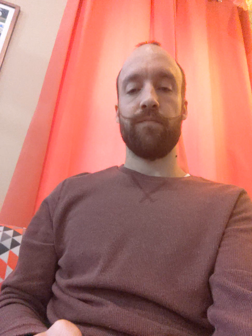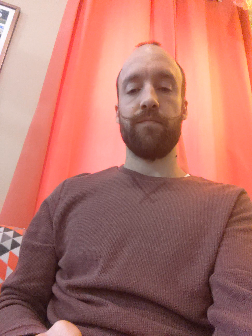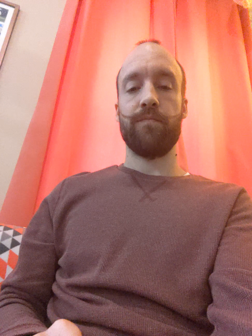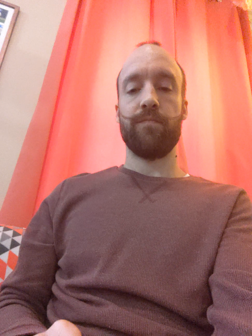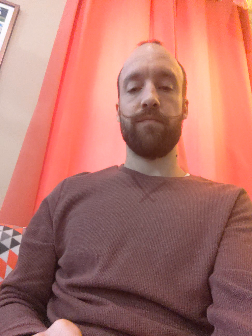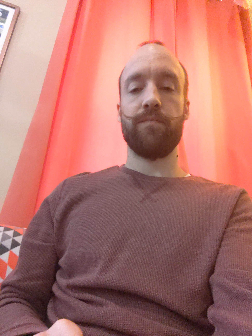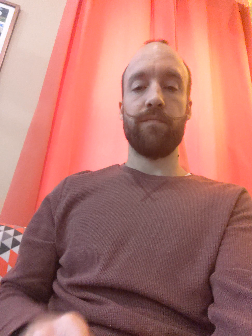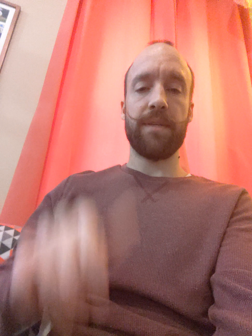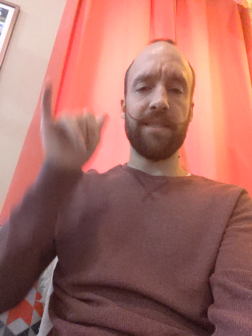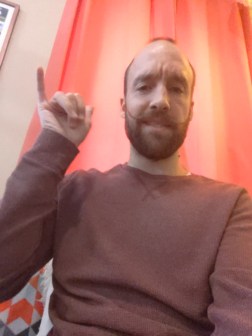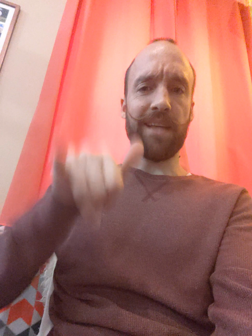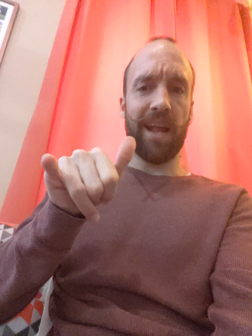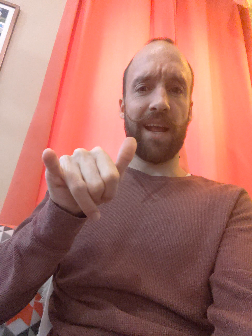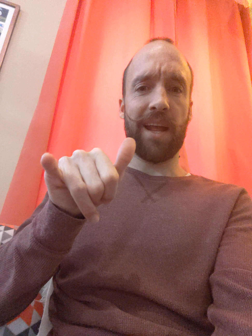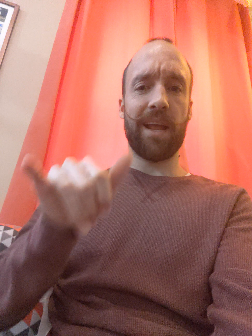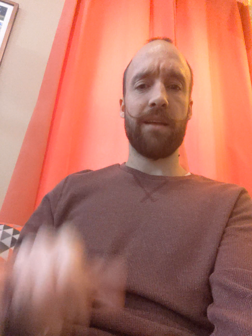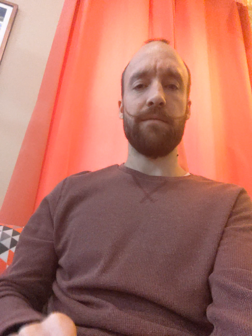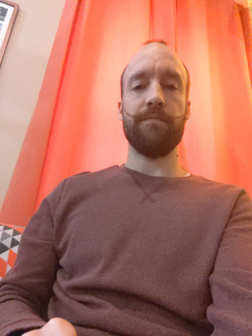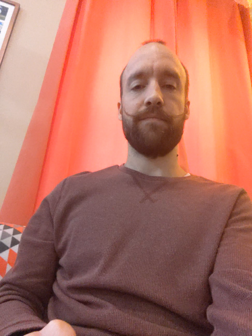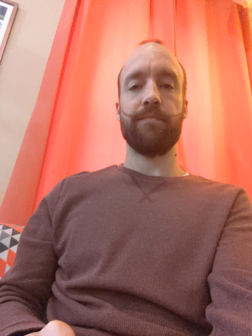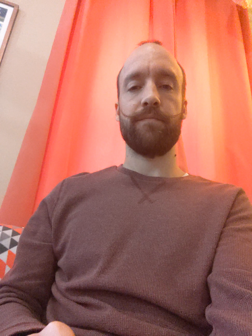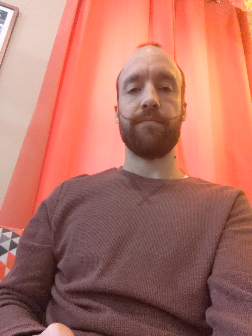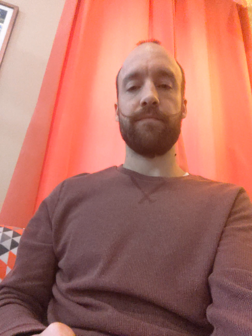stay